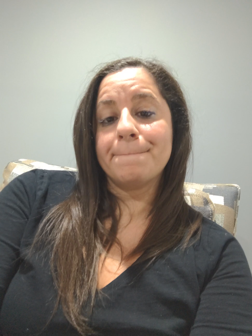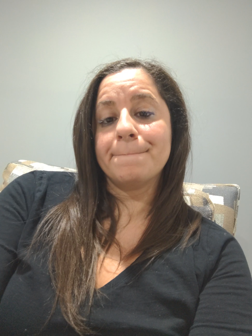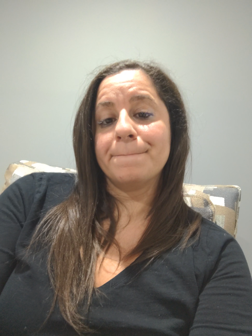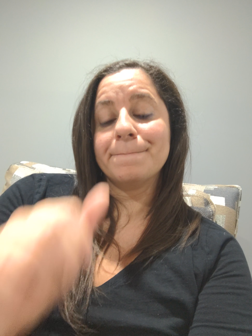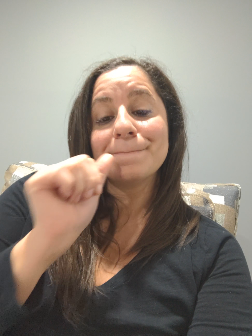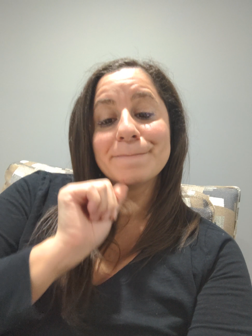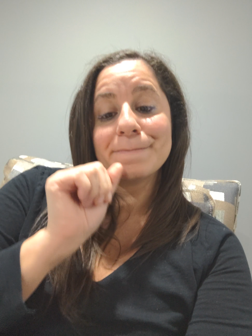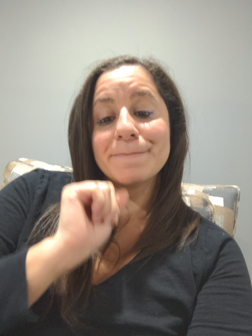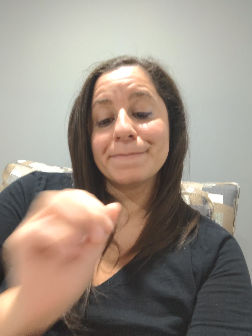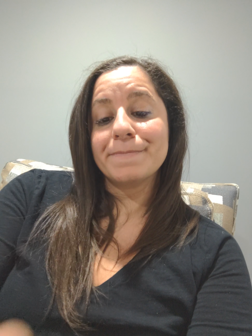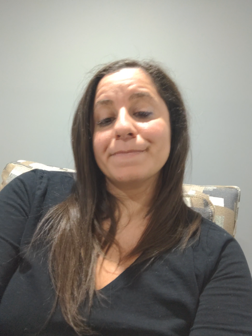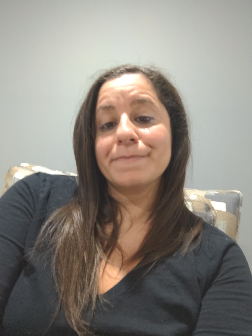aunt